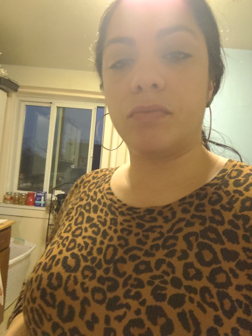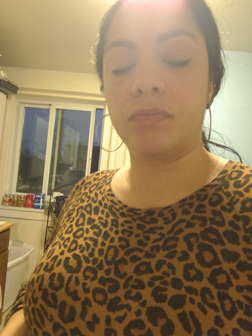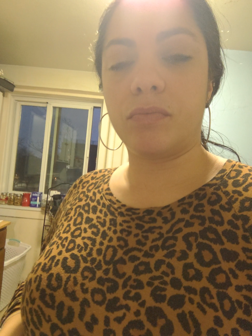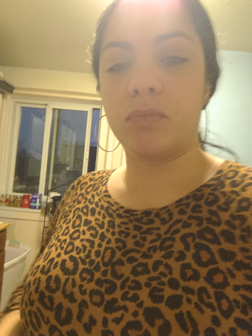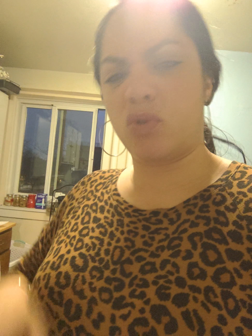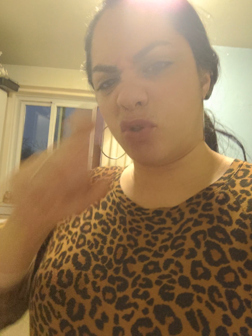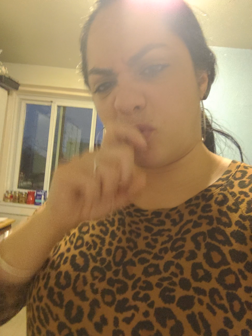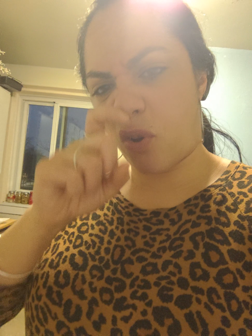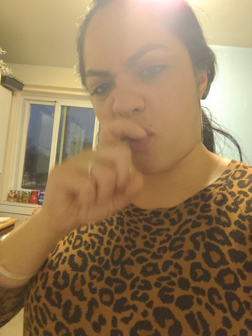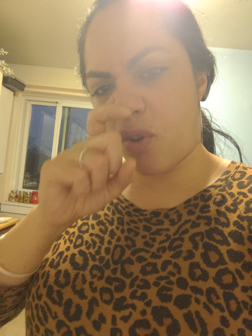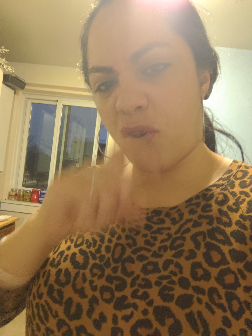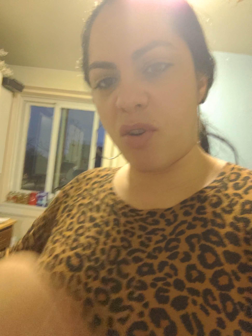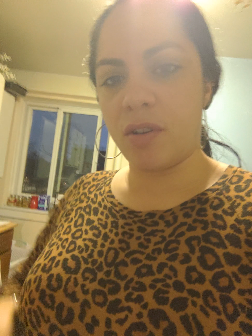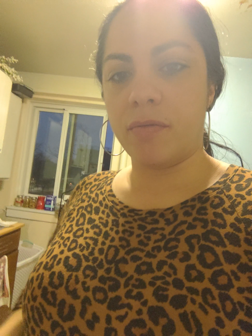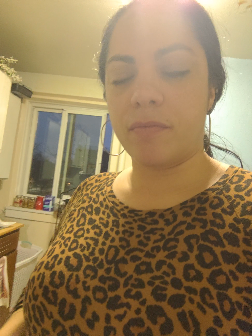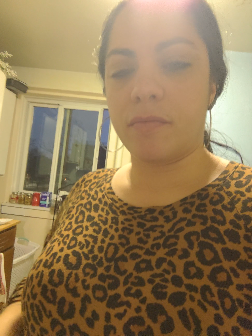doll